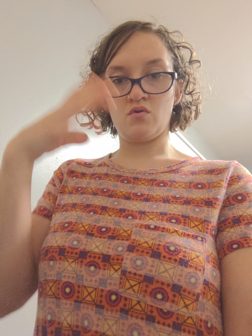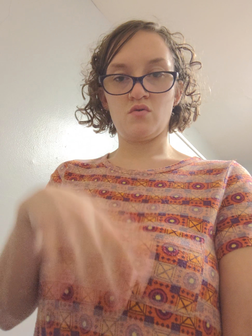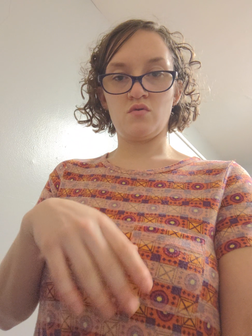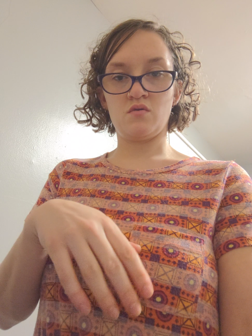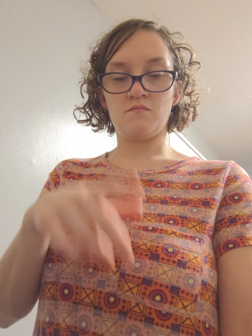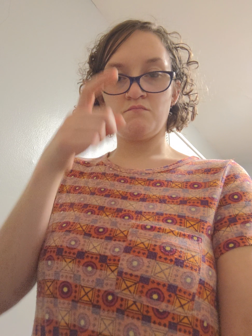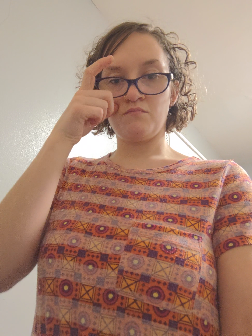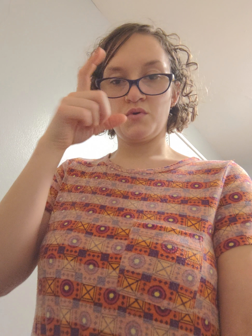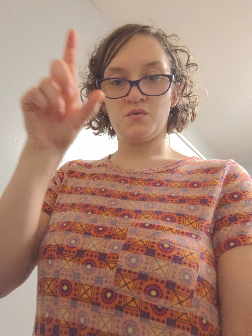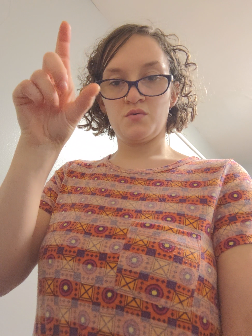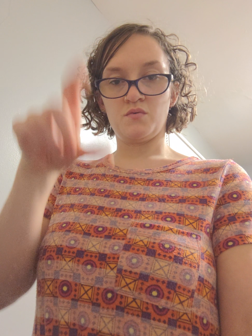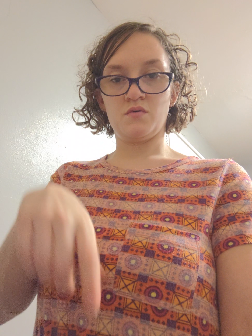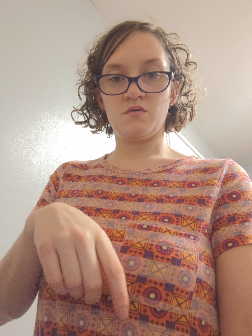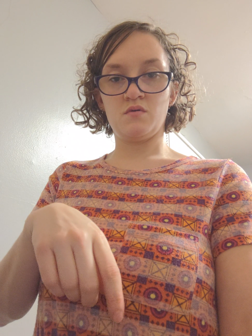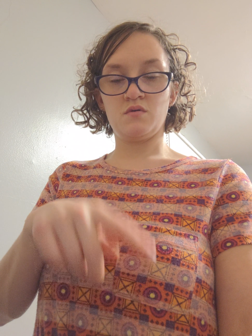moon